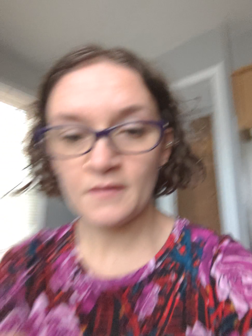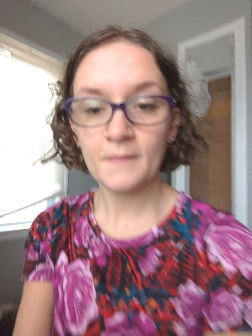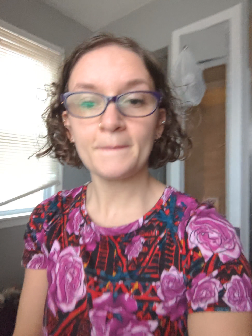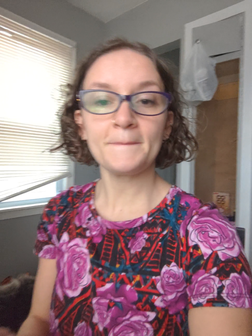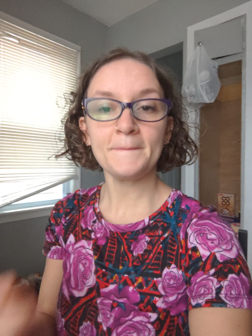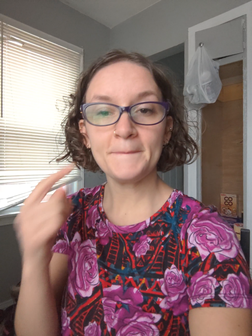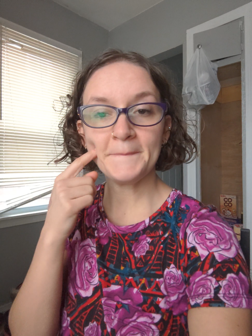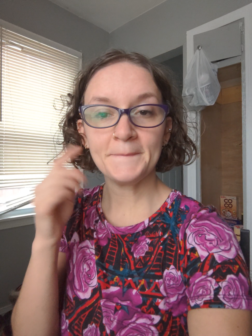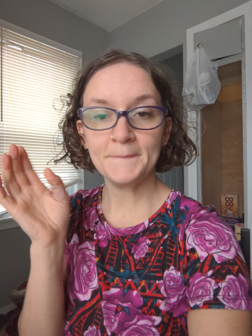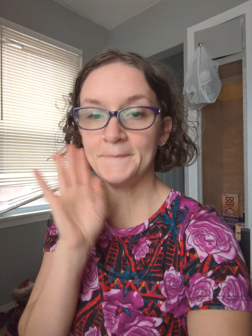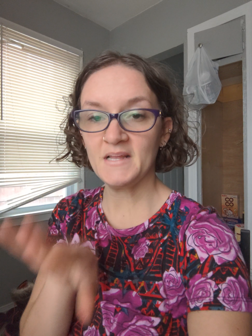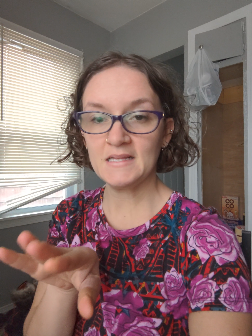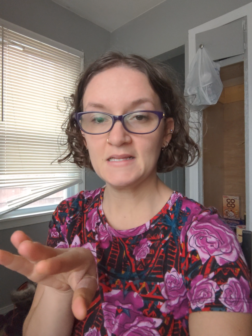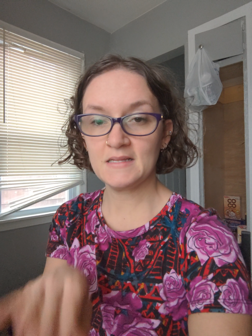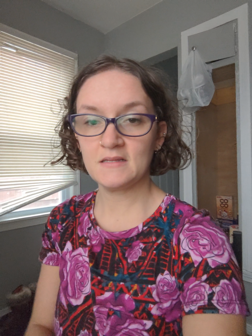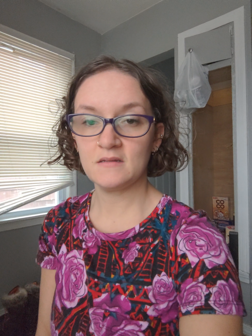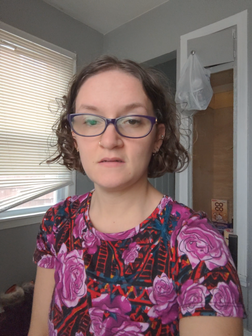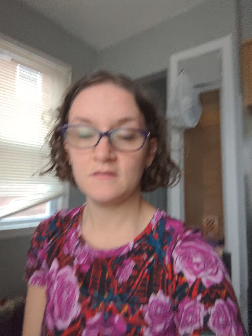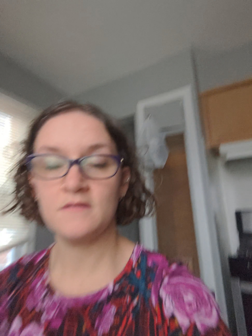bee